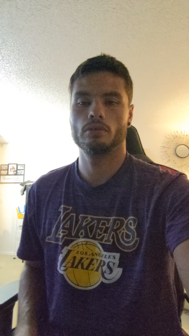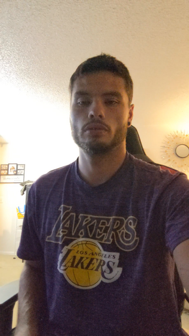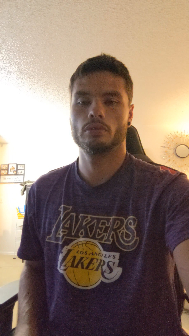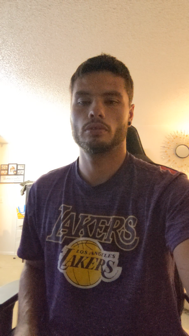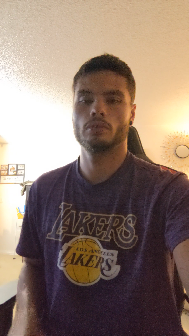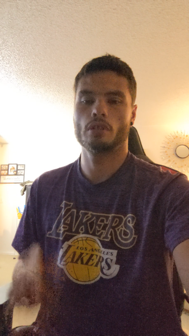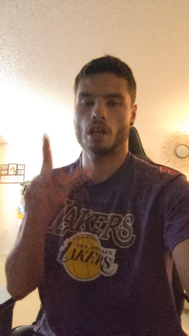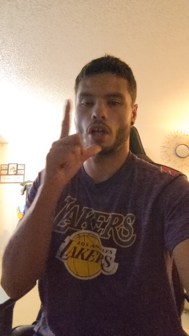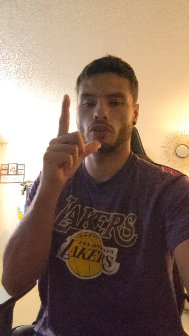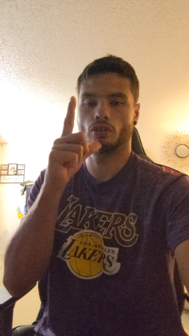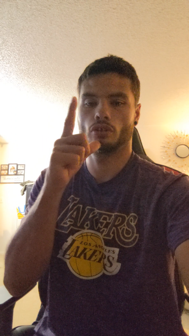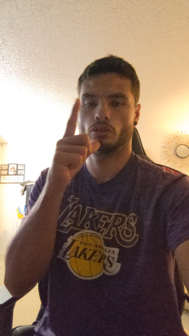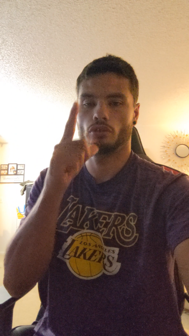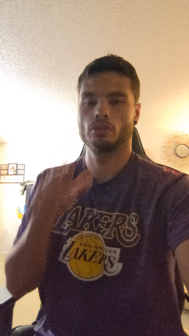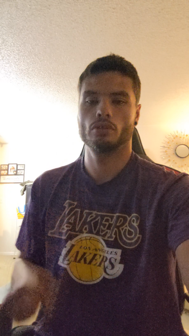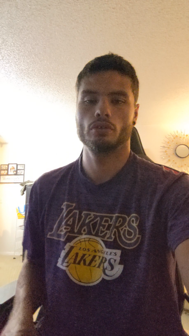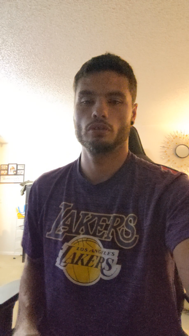lunch